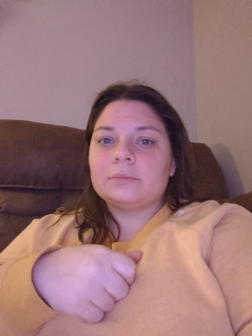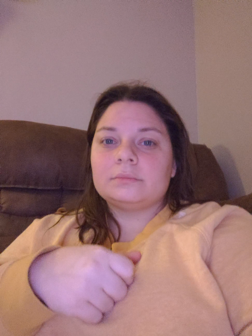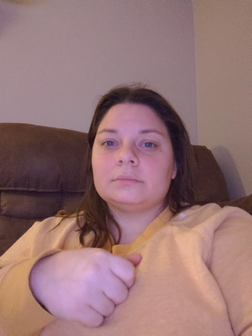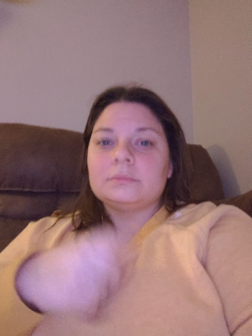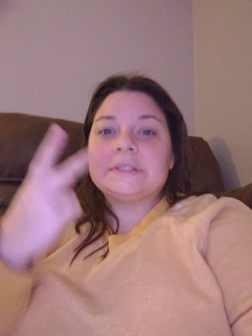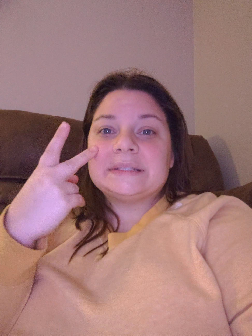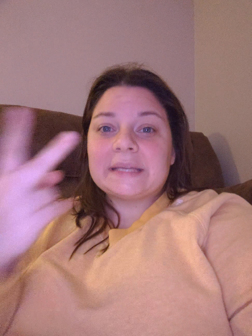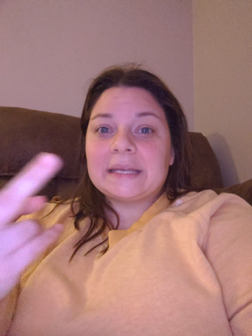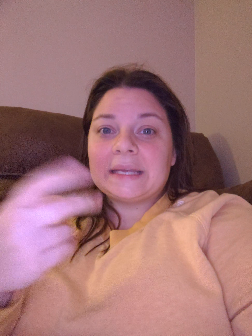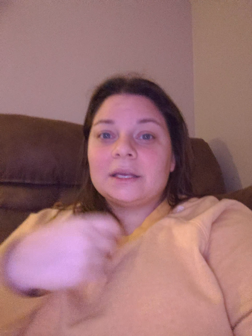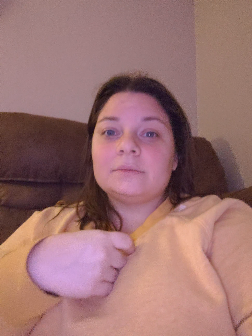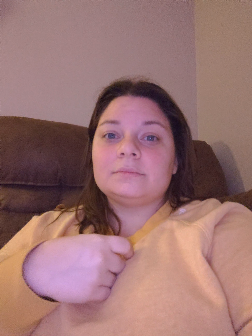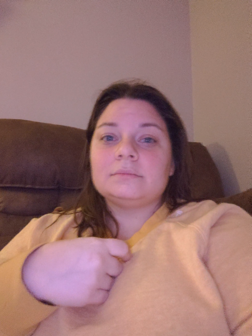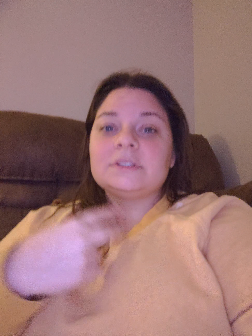see